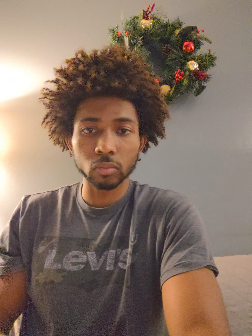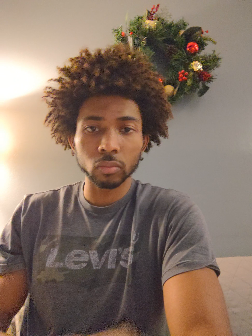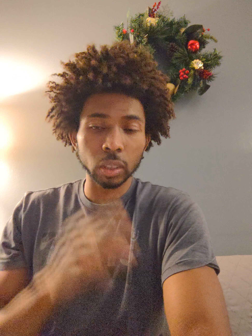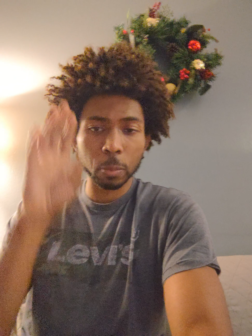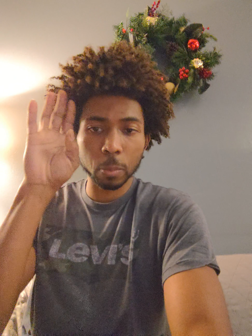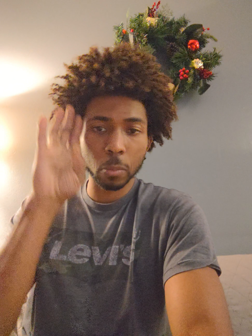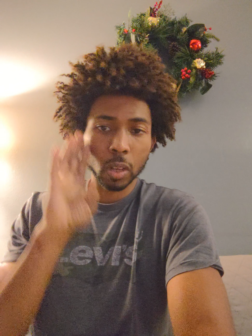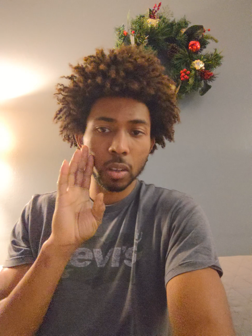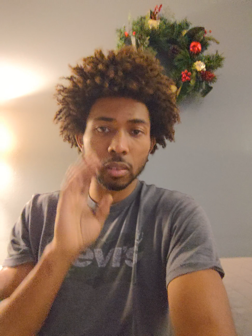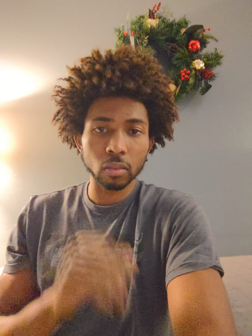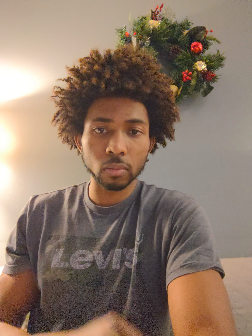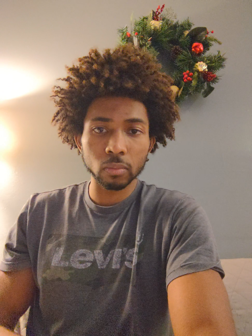brown